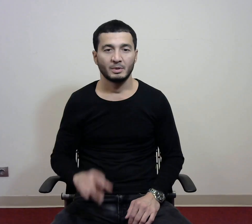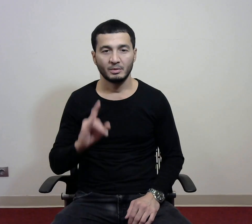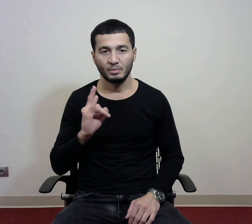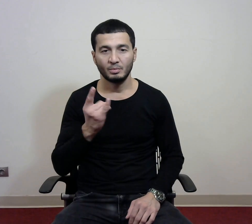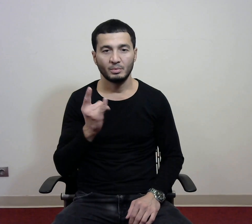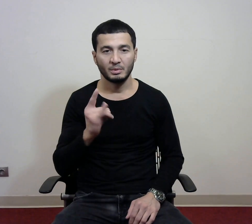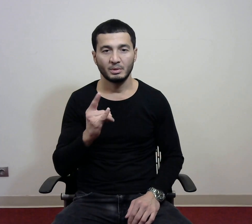uşaqlar